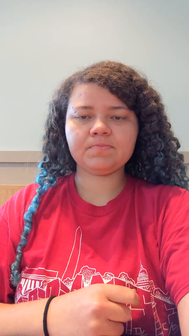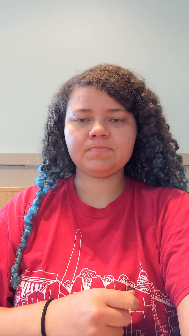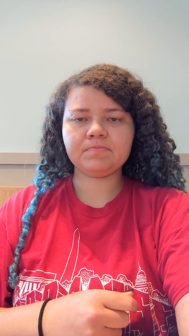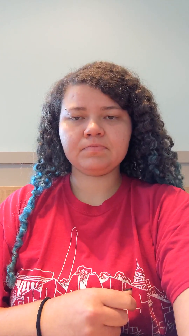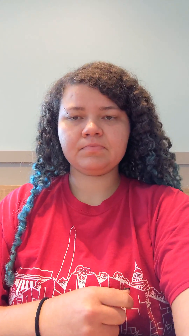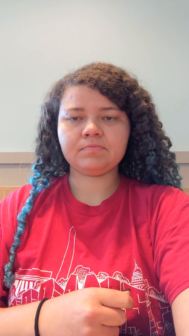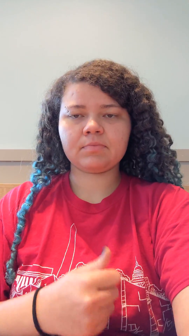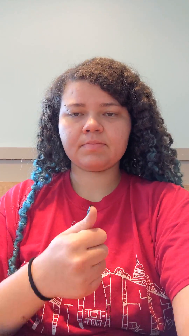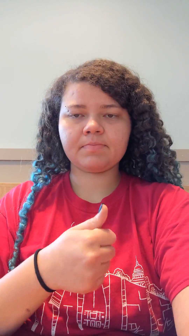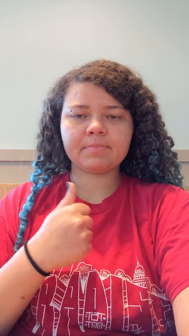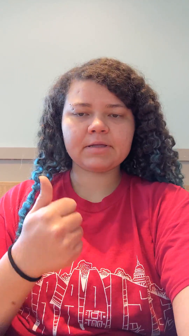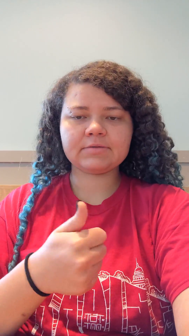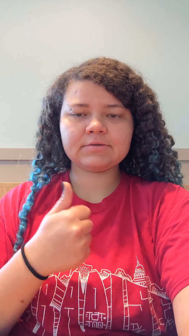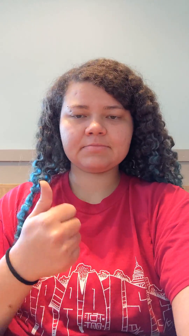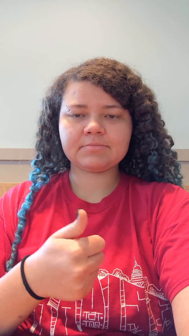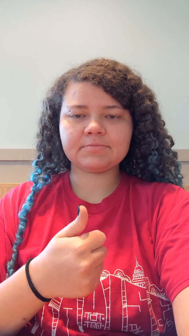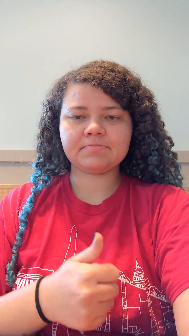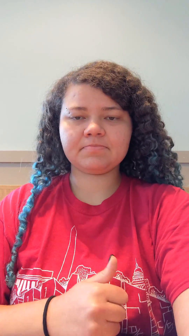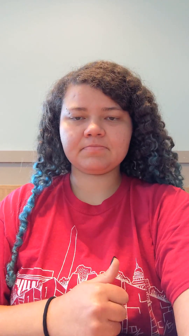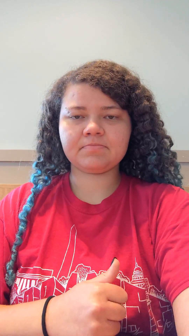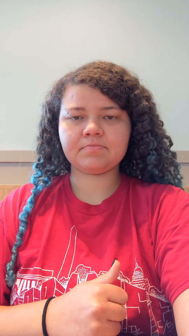basement